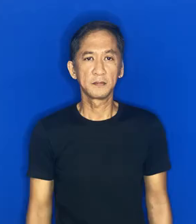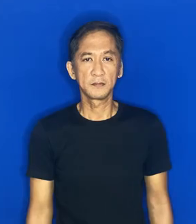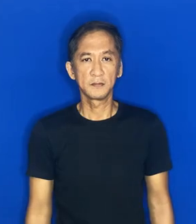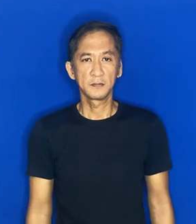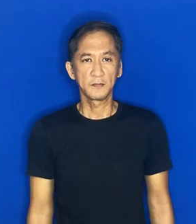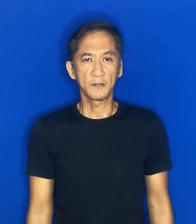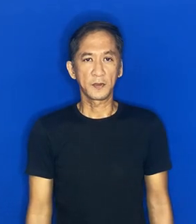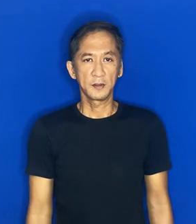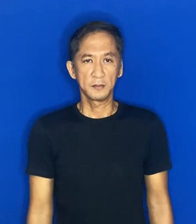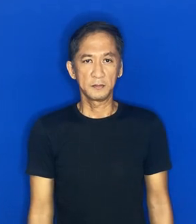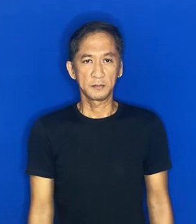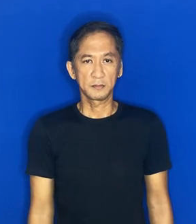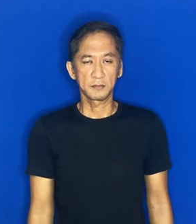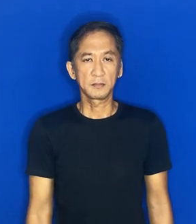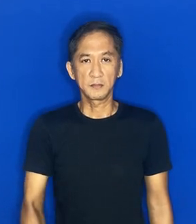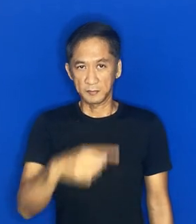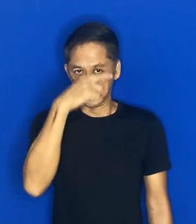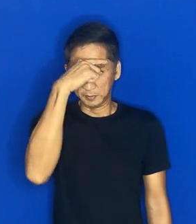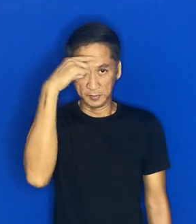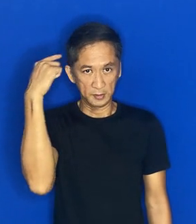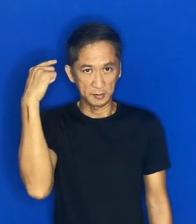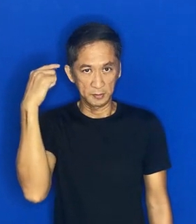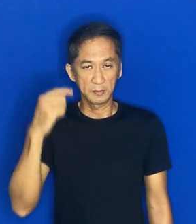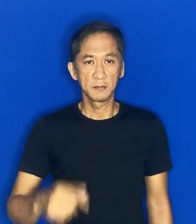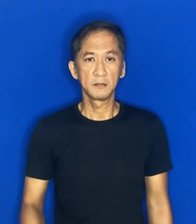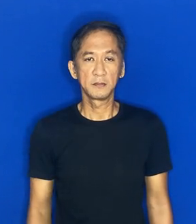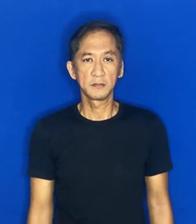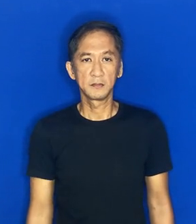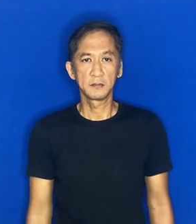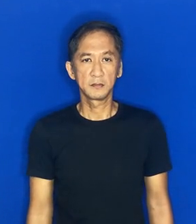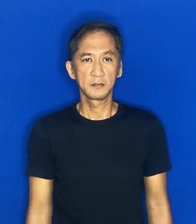black